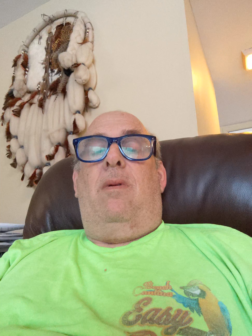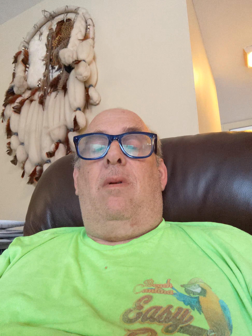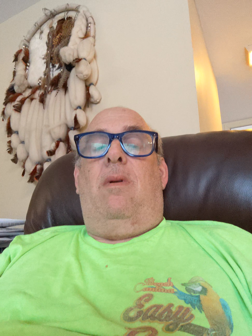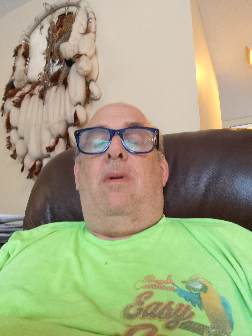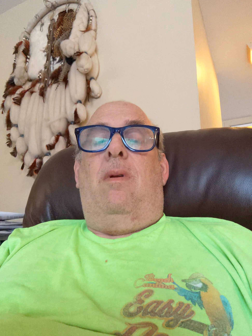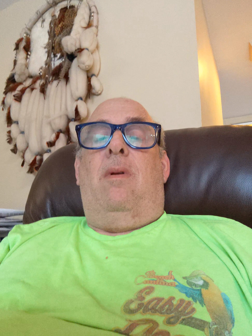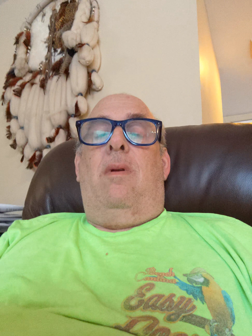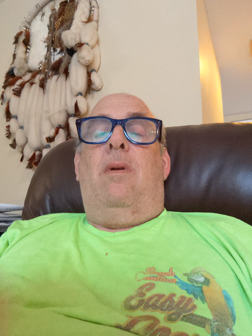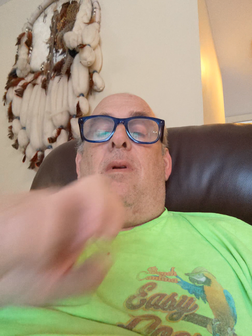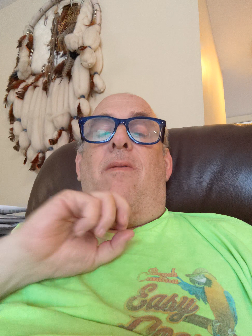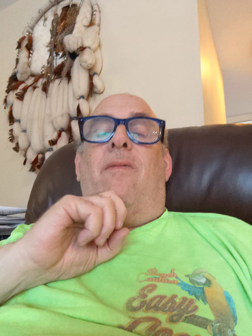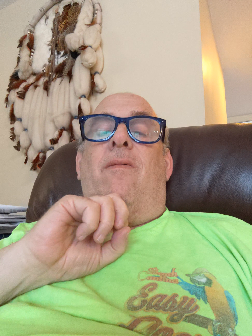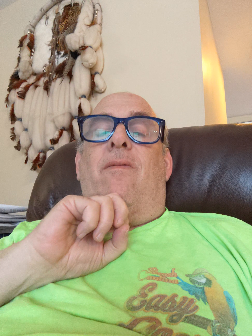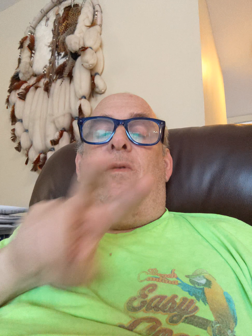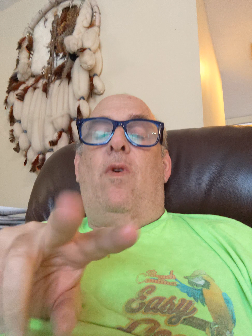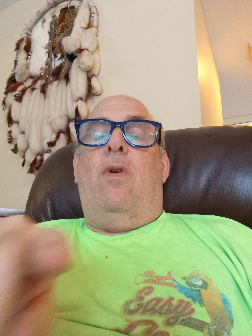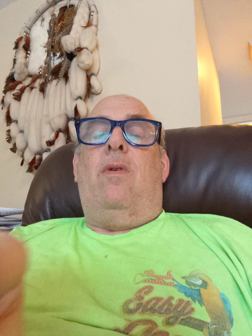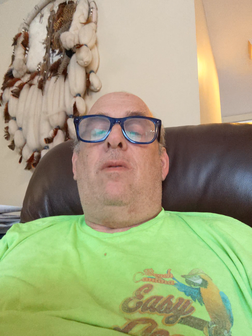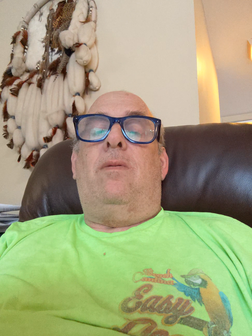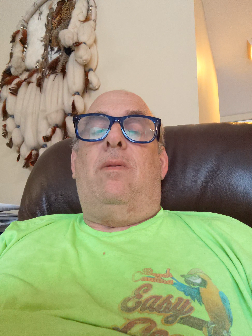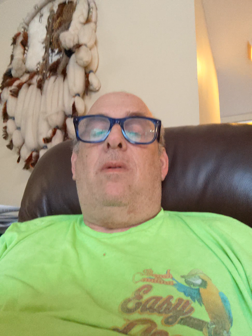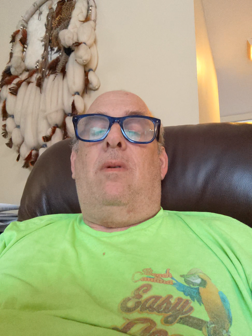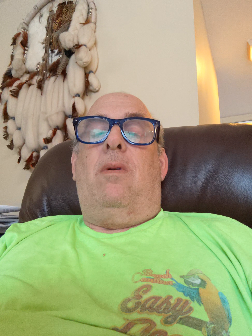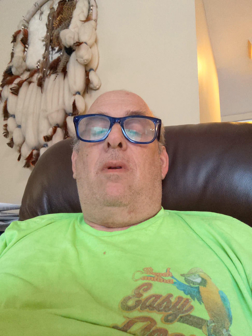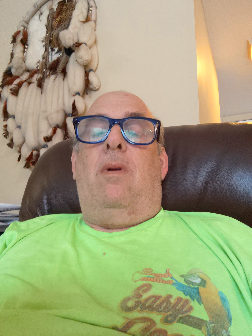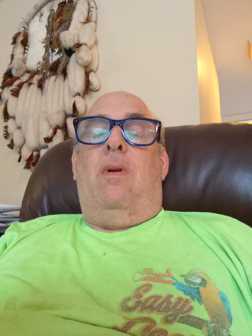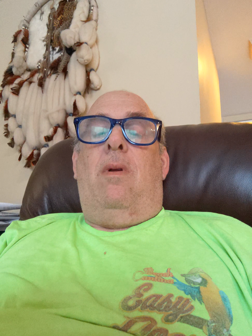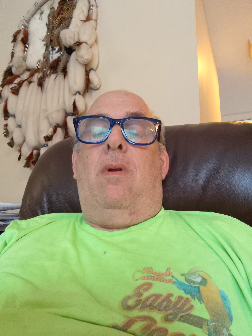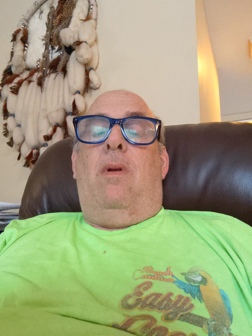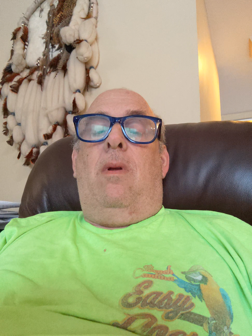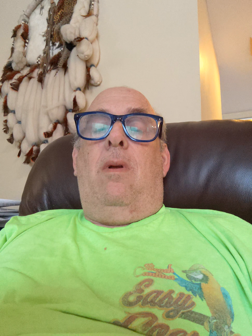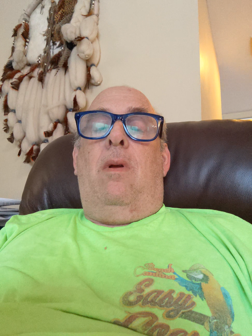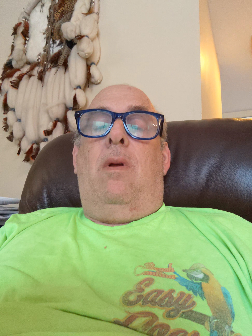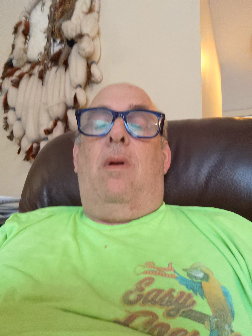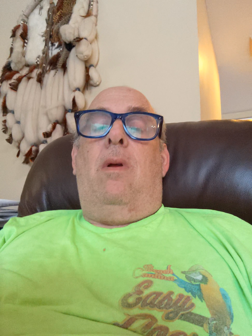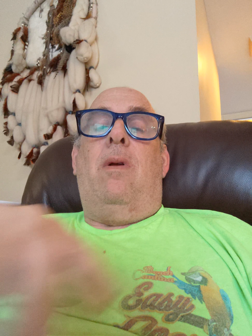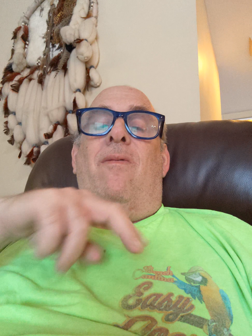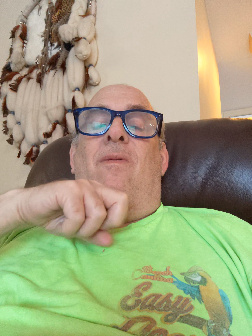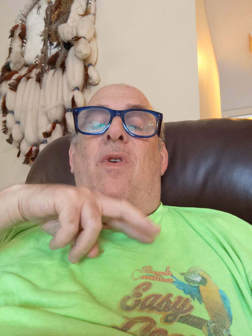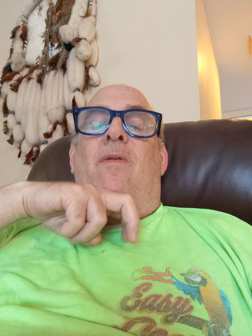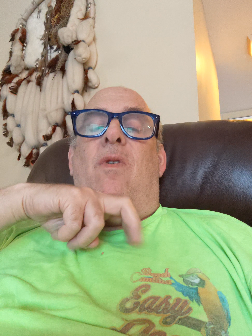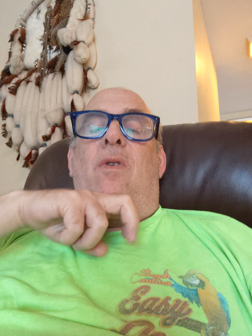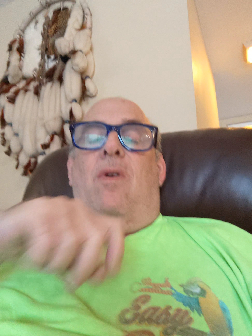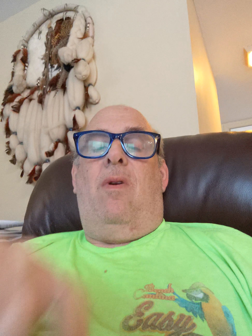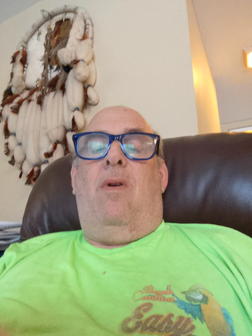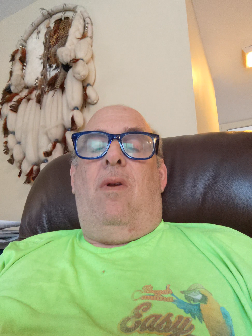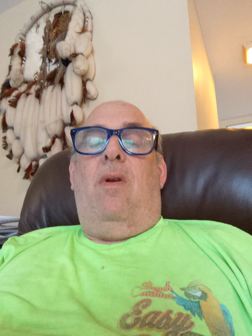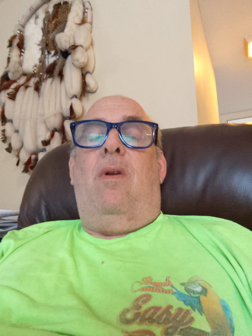frog